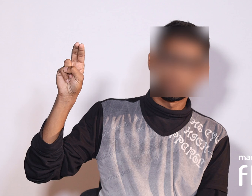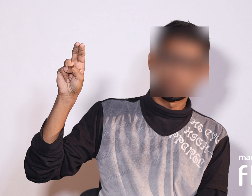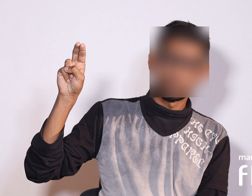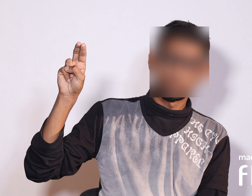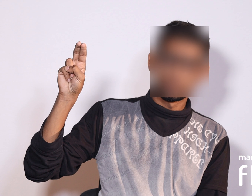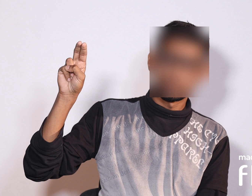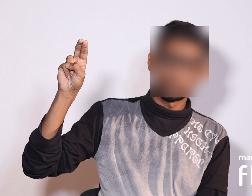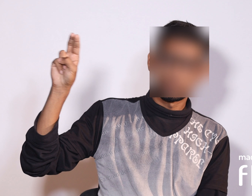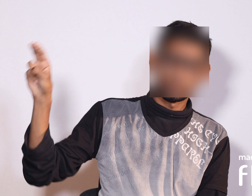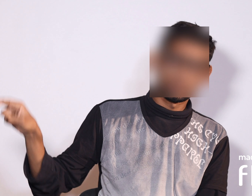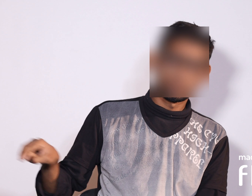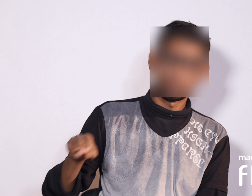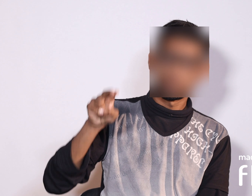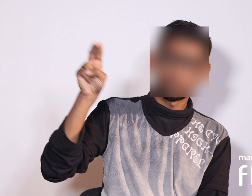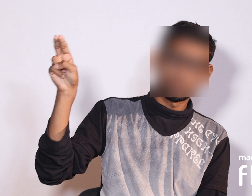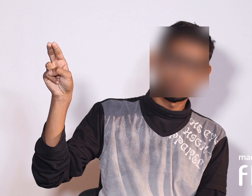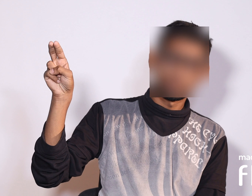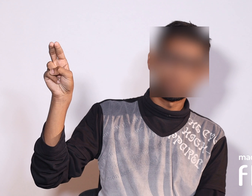ہ